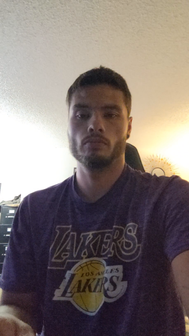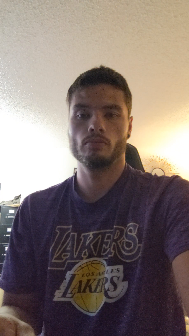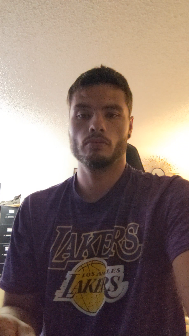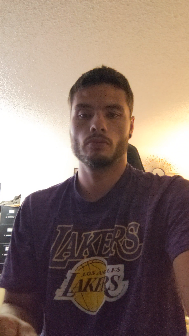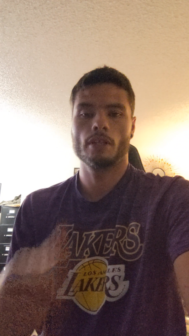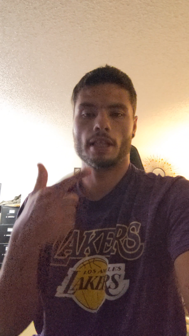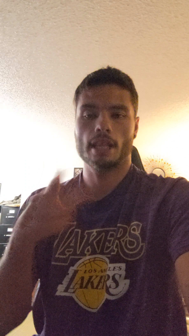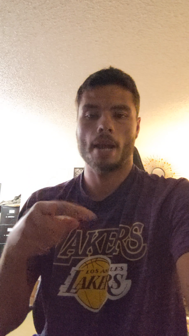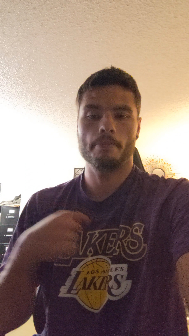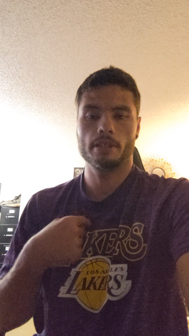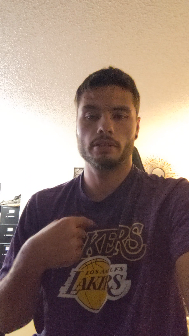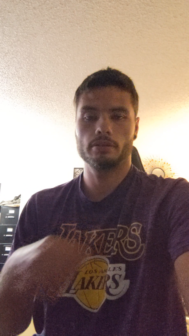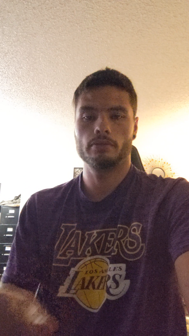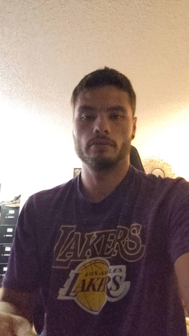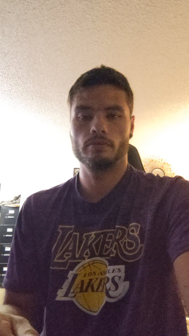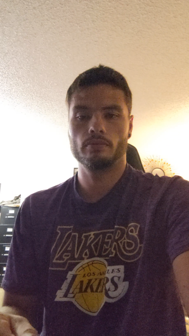let me